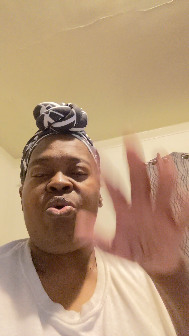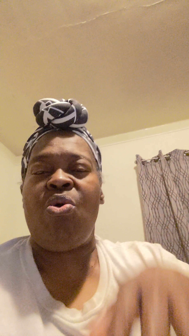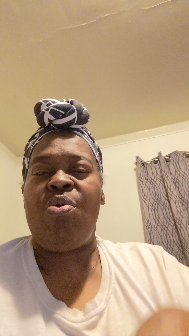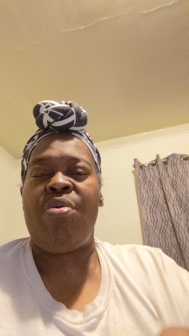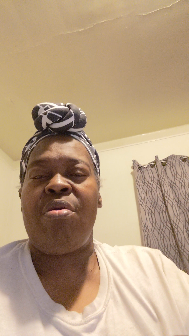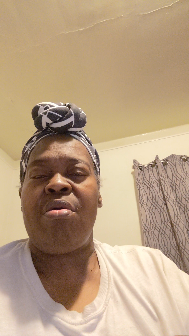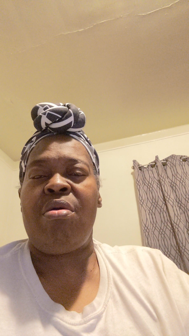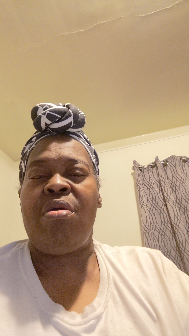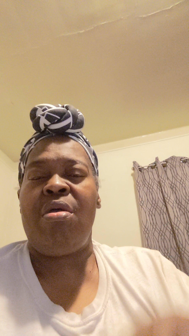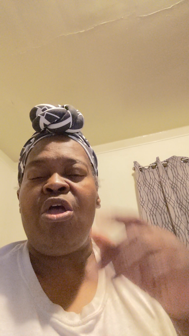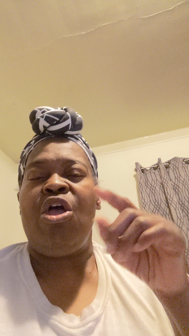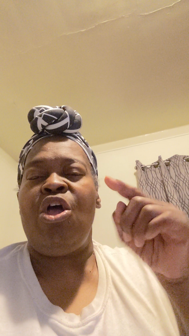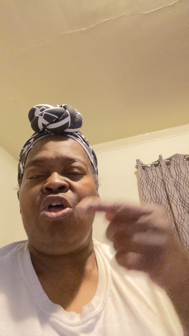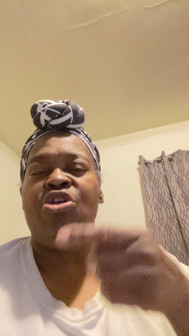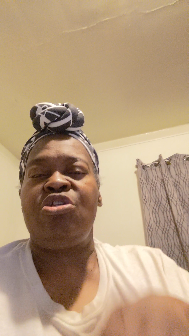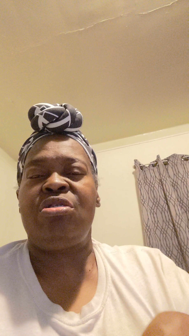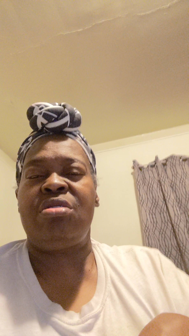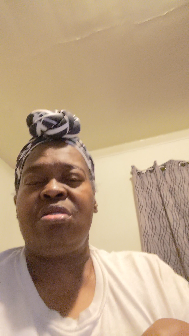hurt